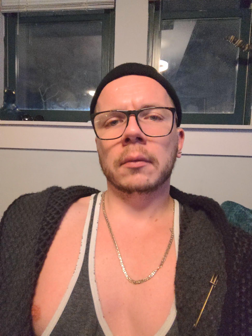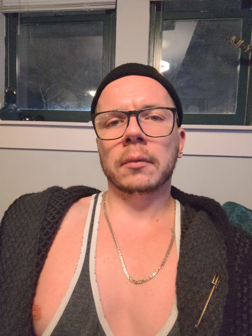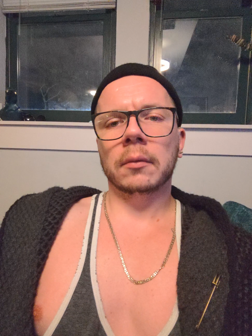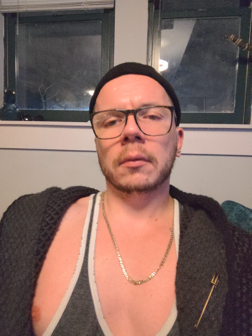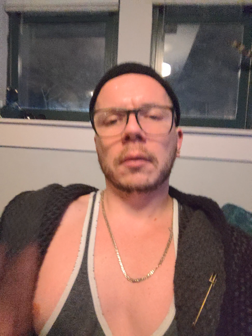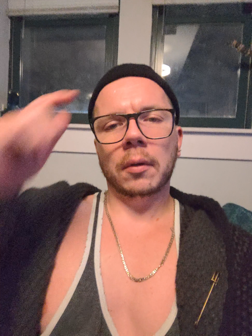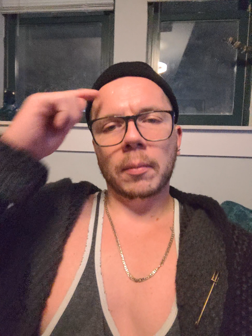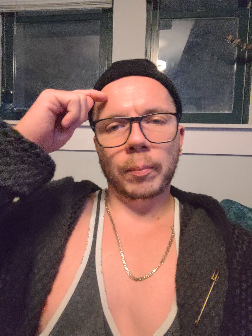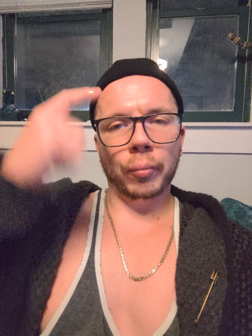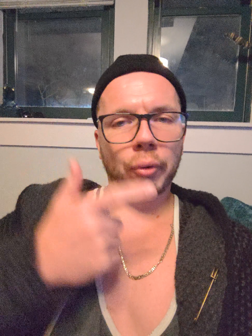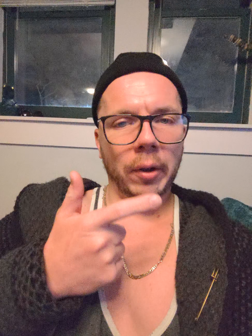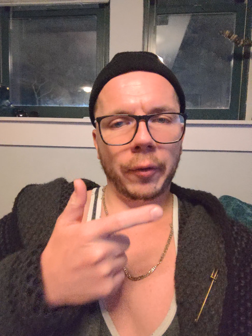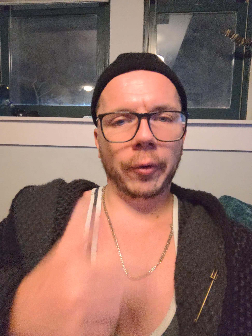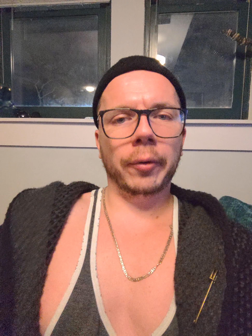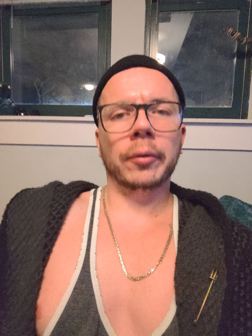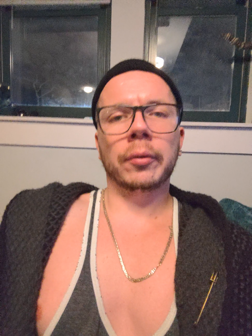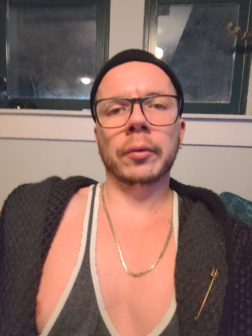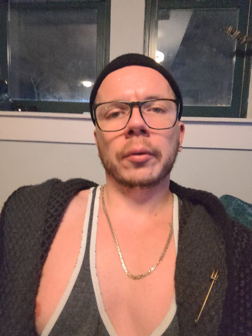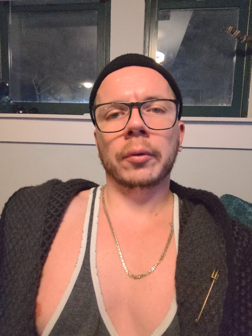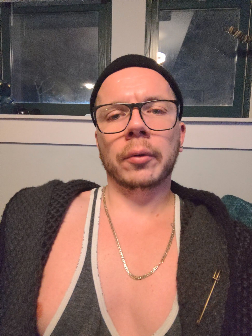brother